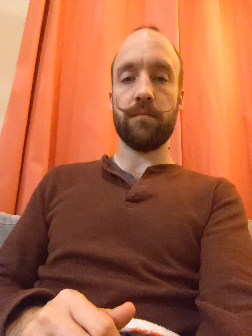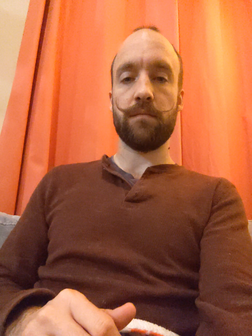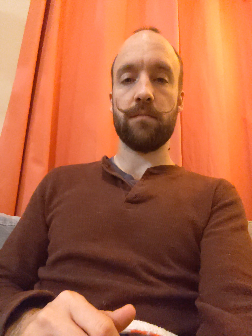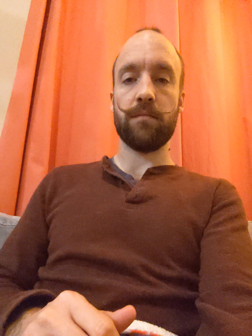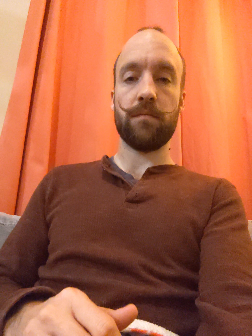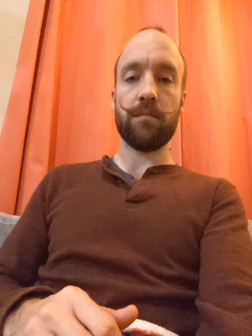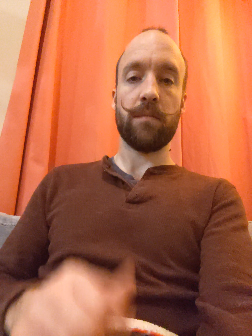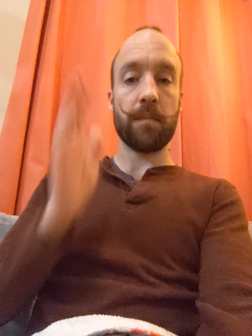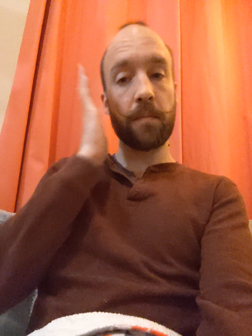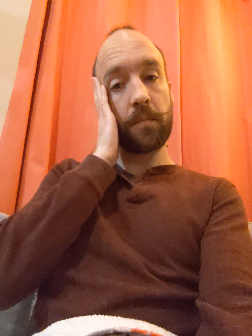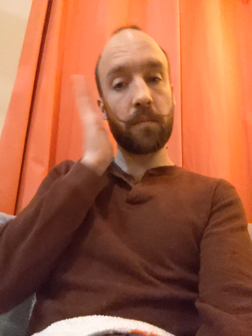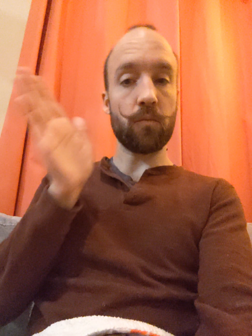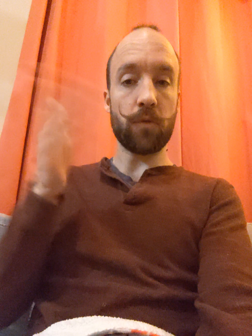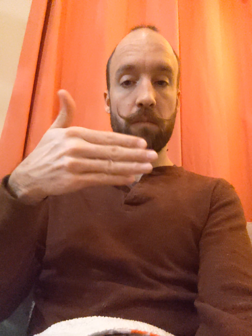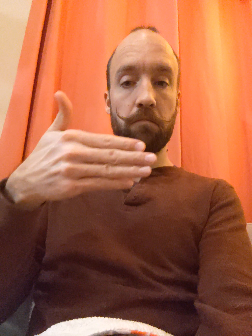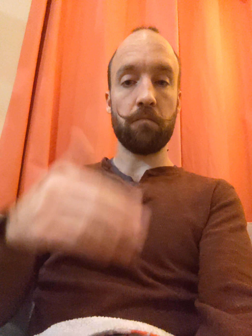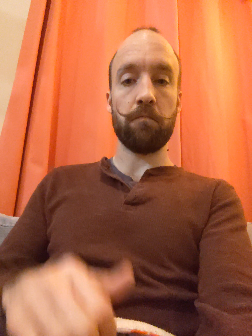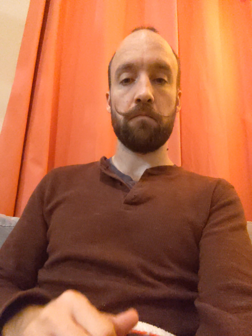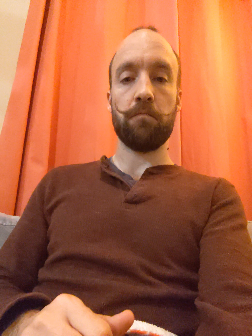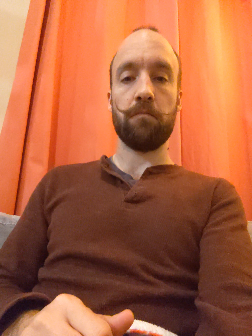bedroom